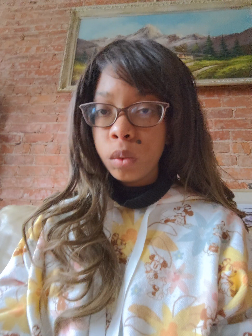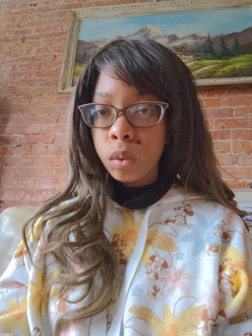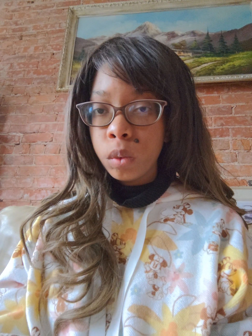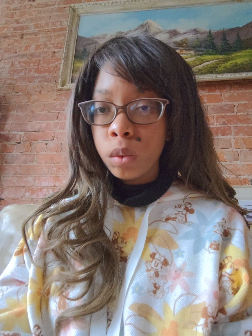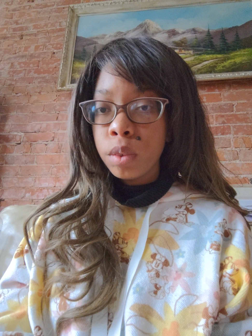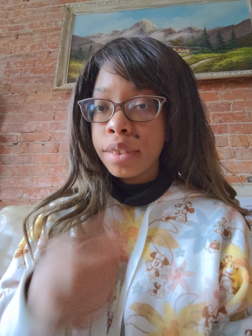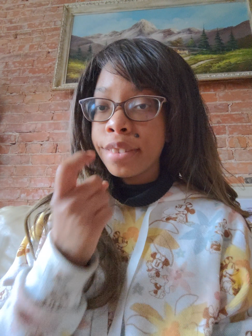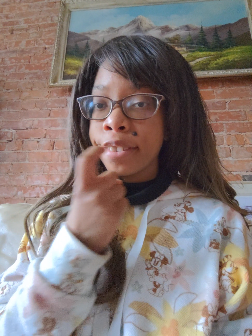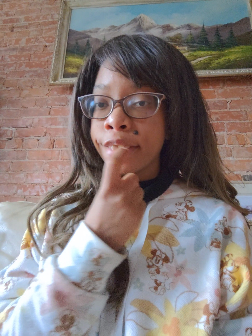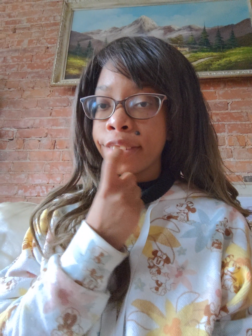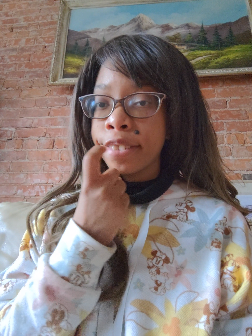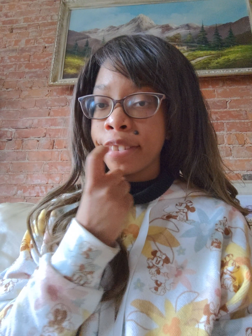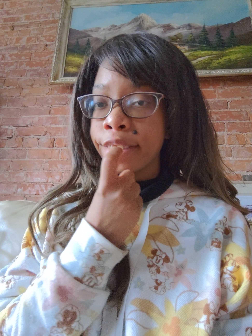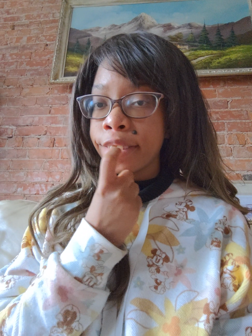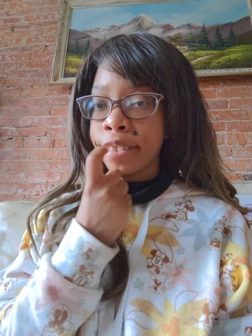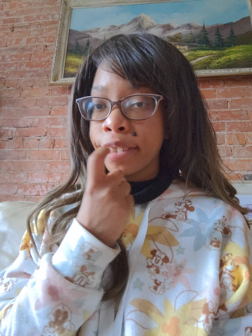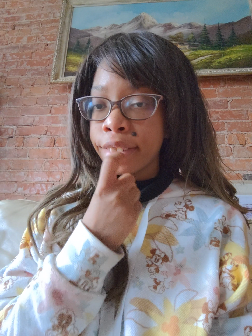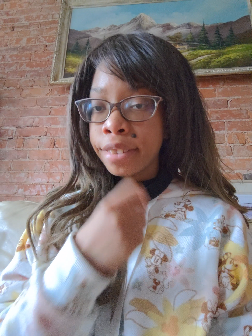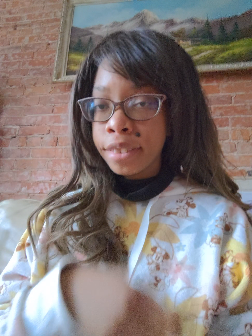tooth